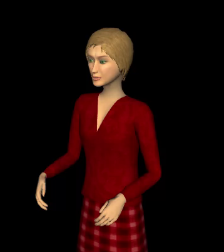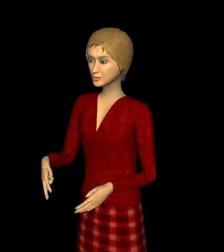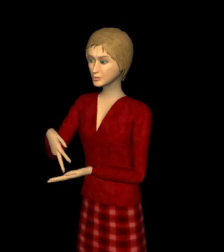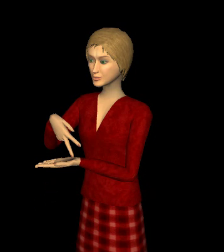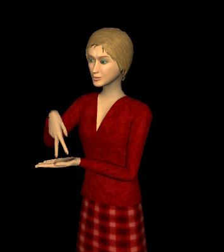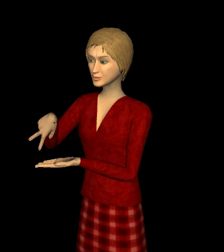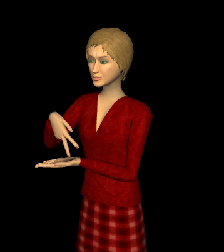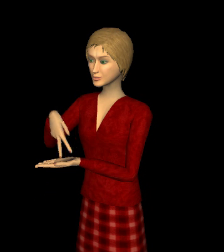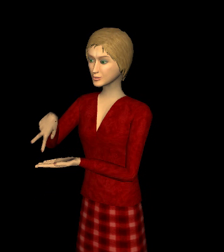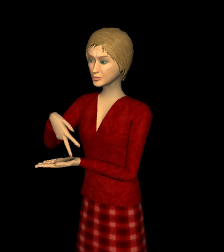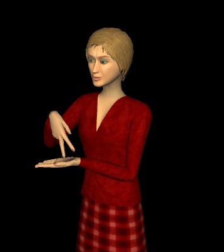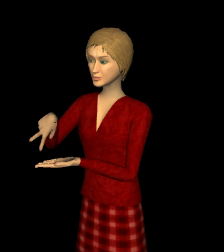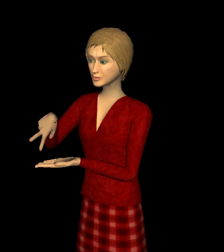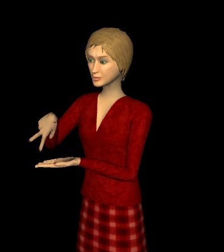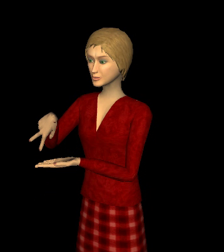رقص